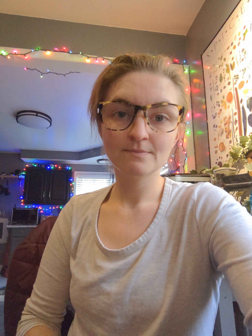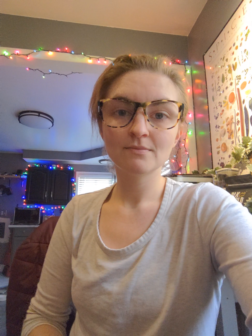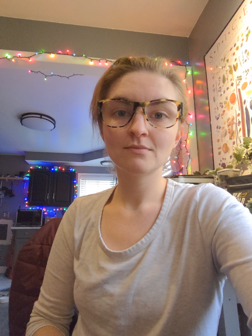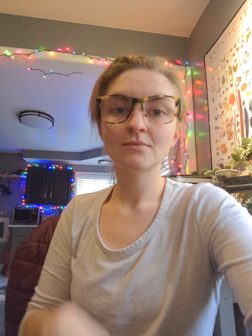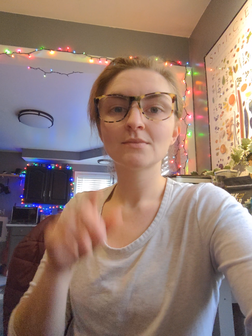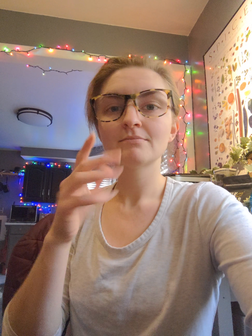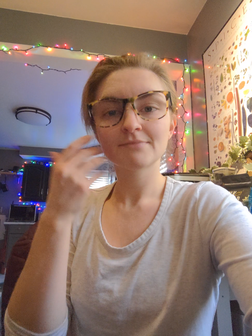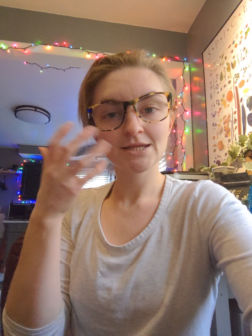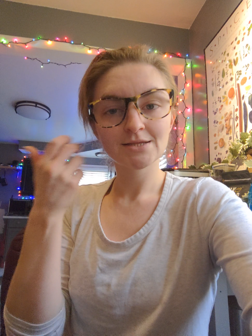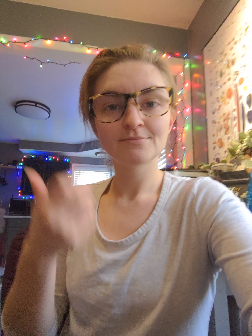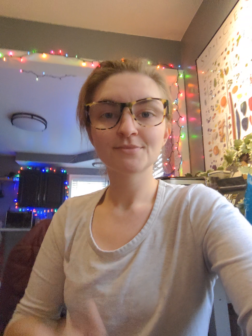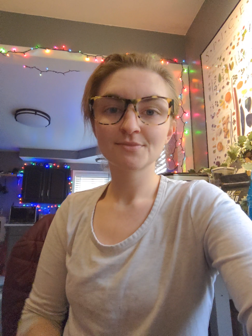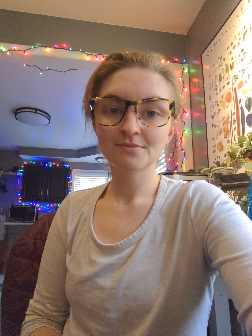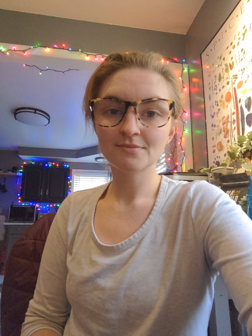tiger